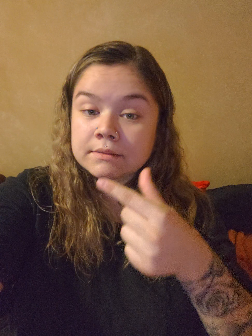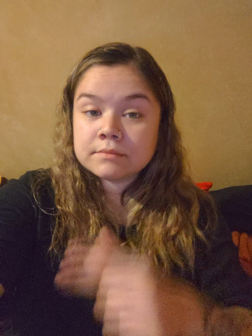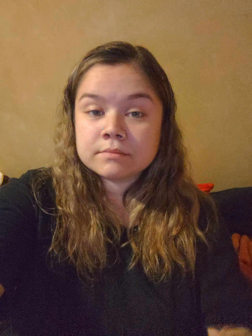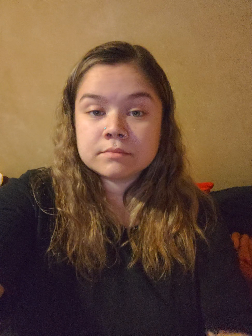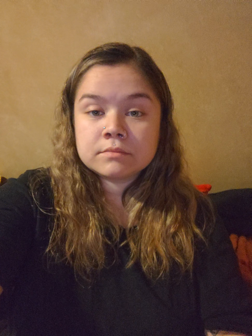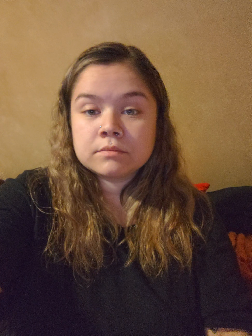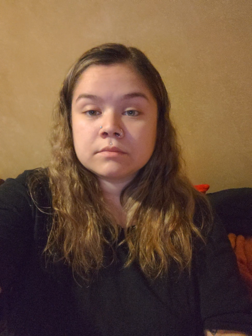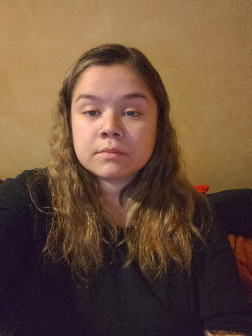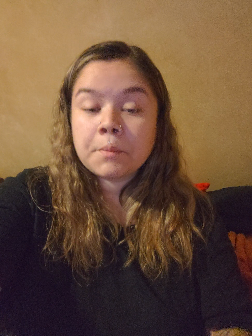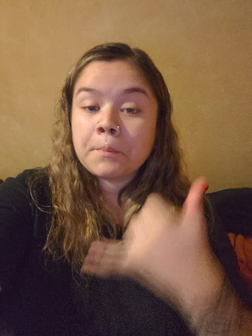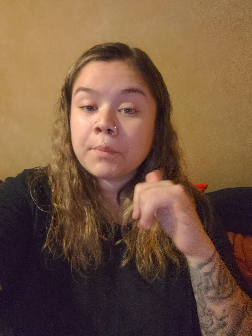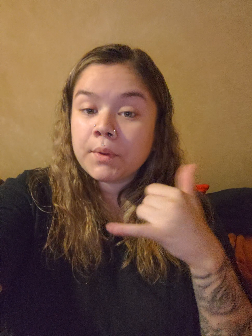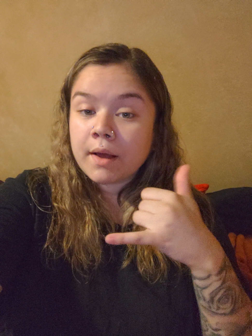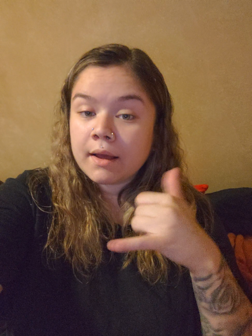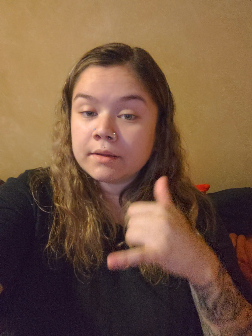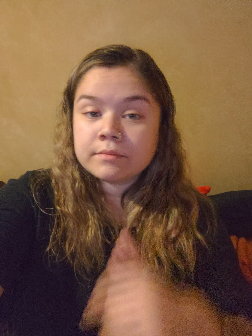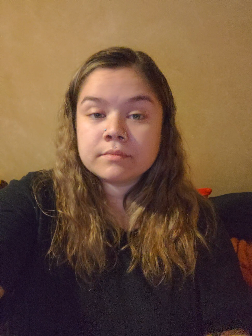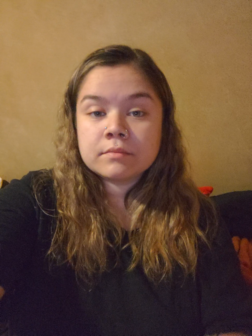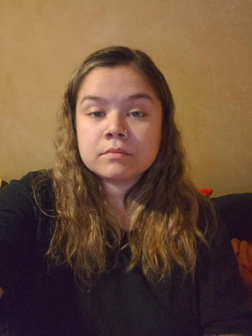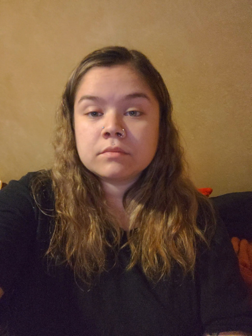play